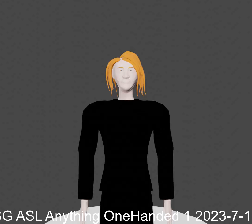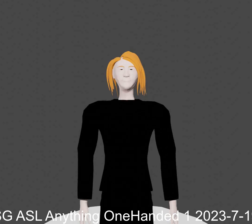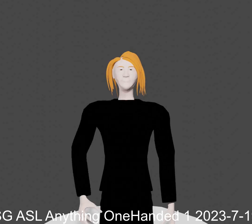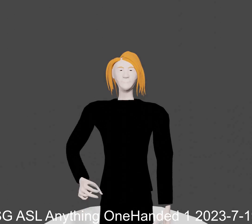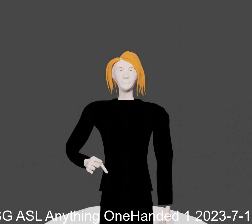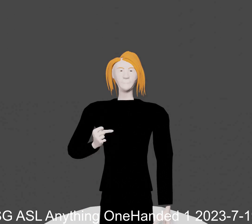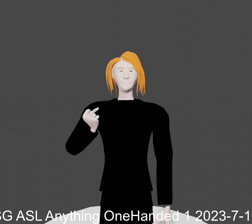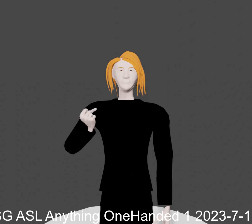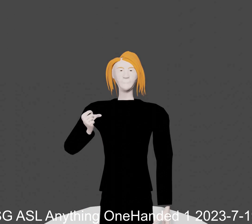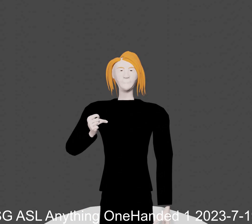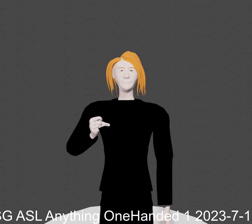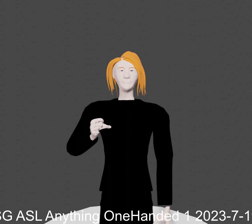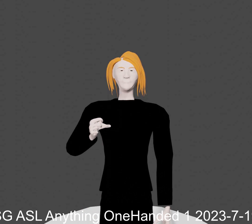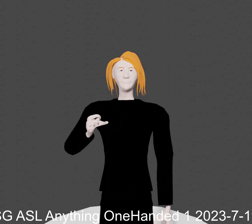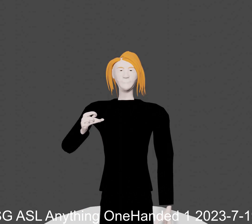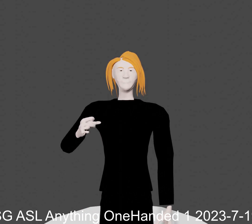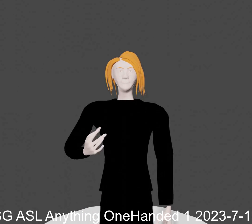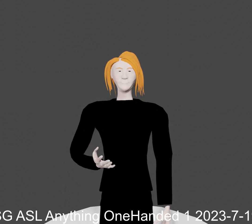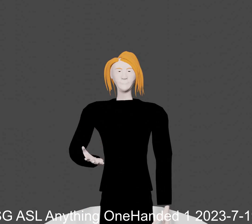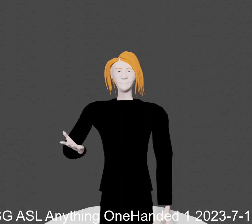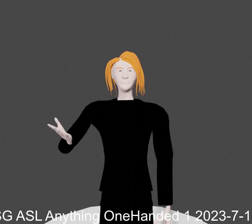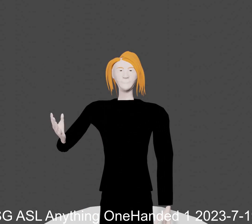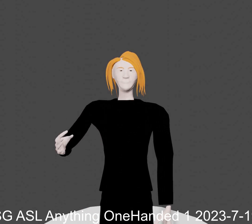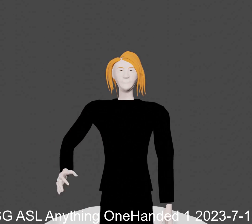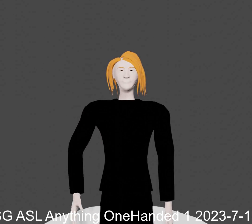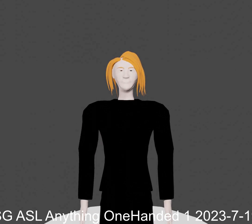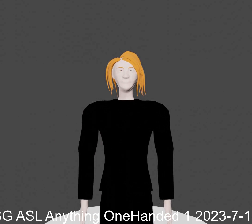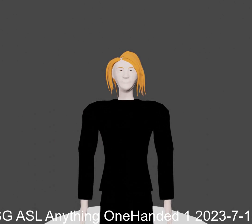Anything OneHanded